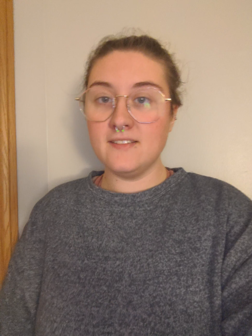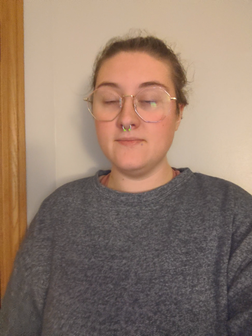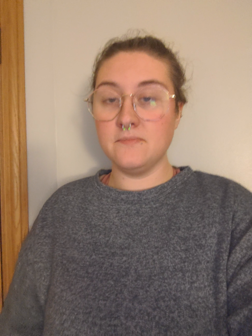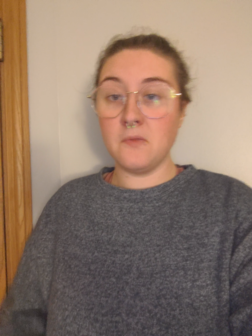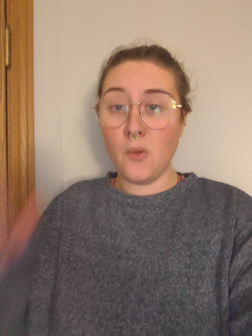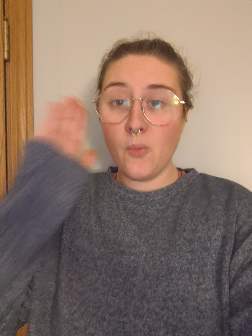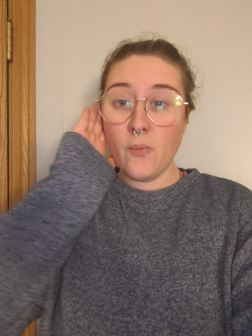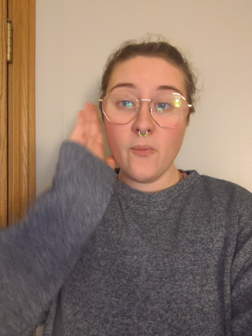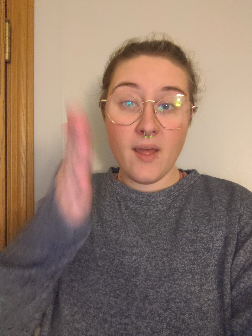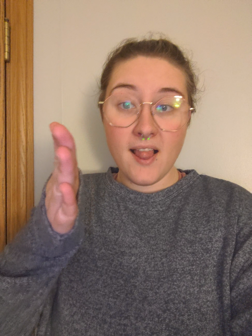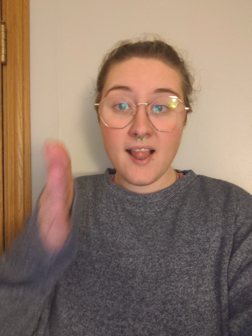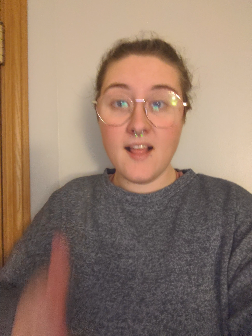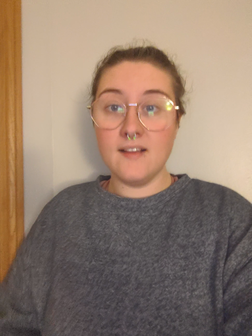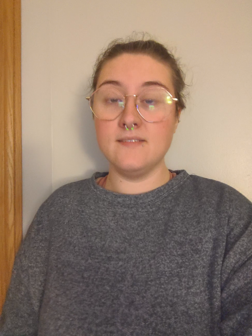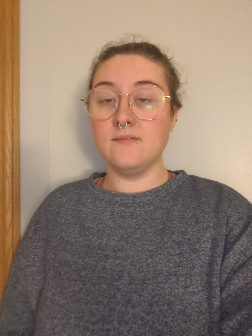will